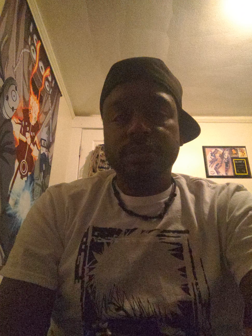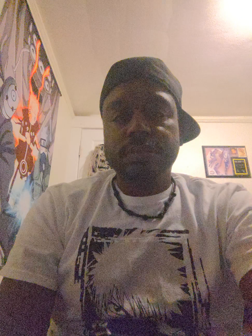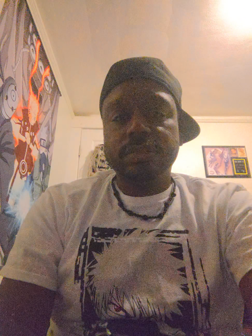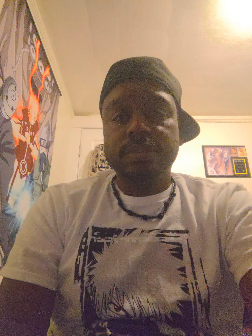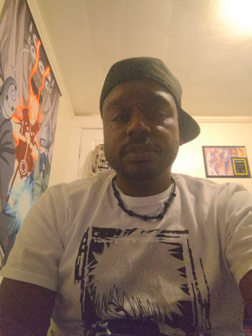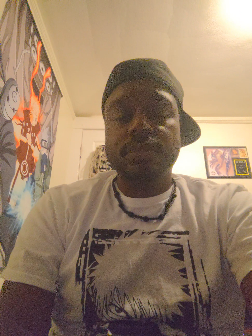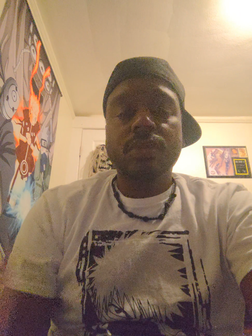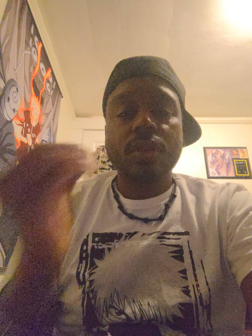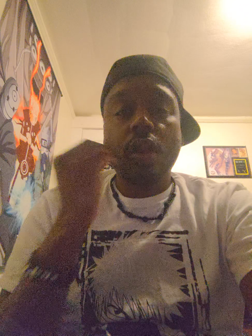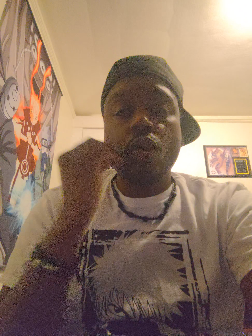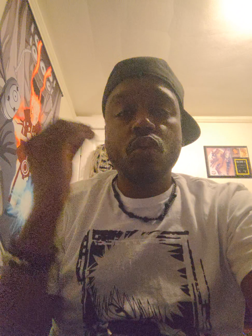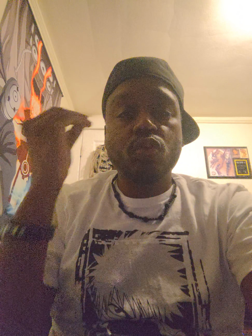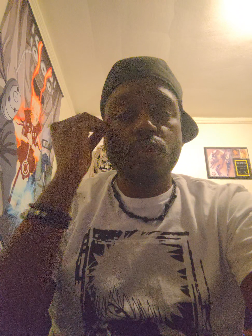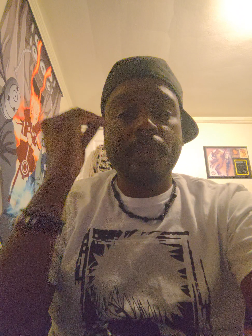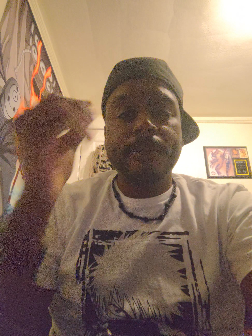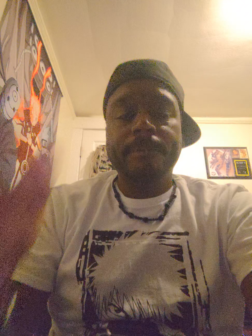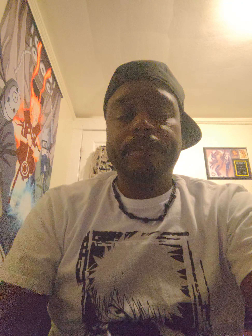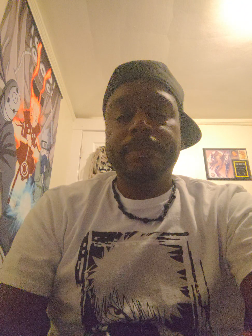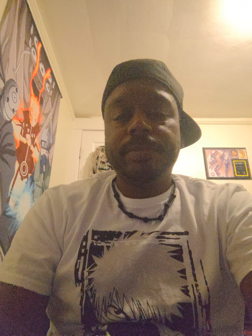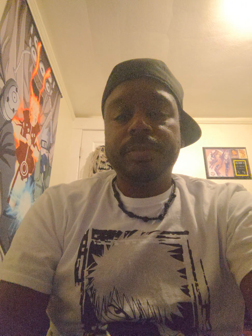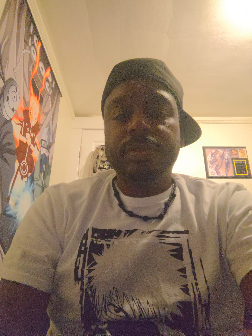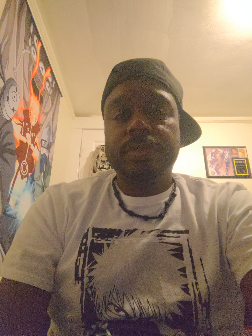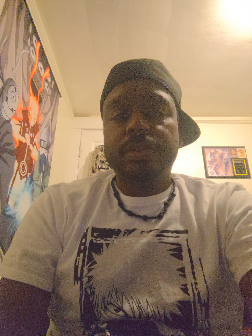home